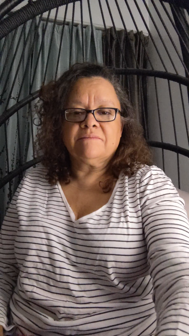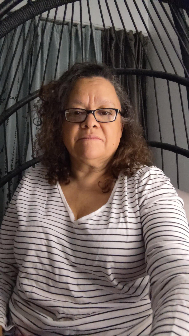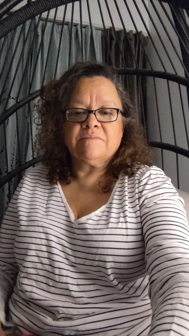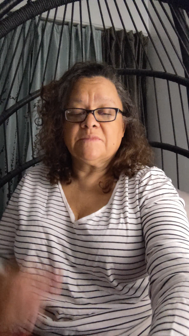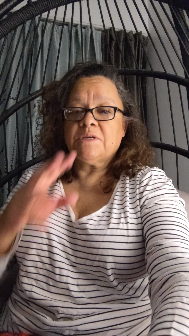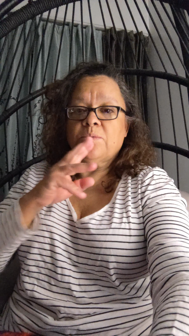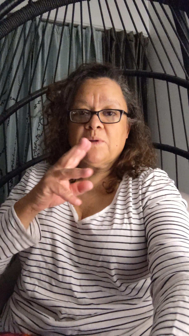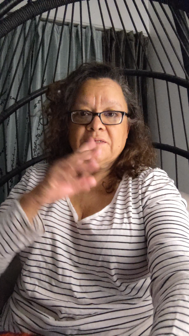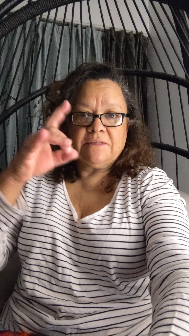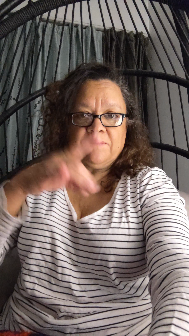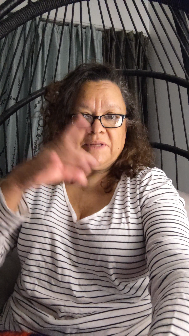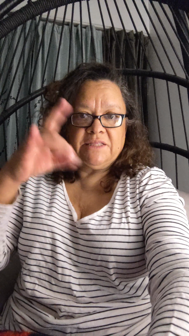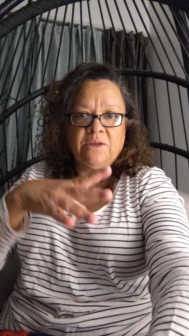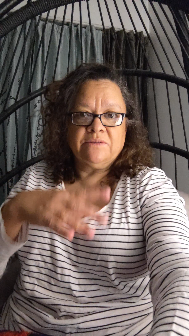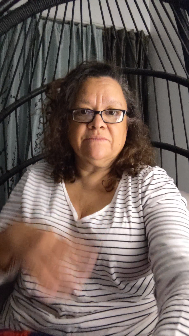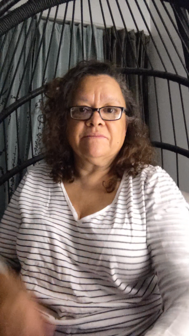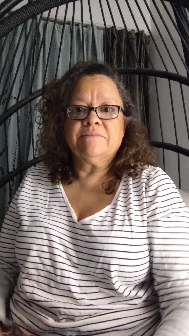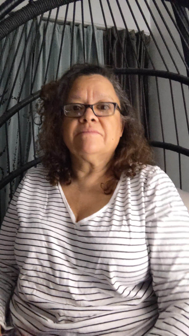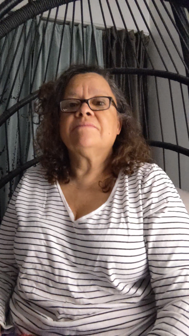melon